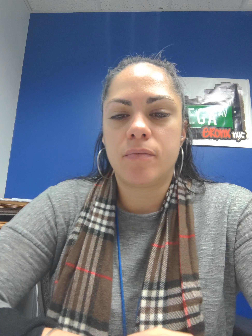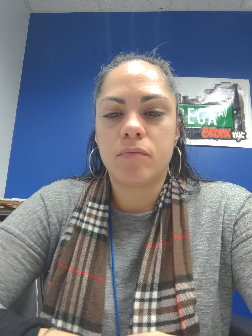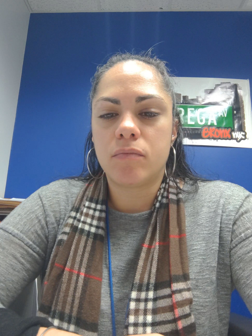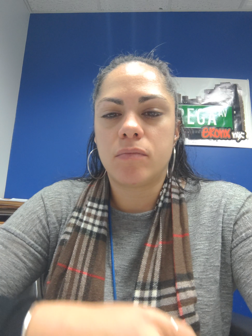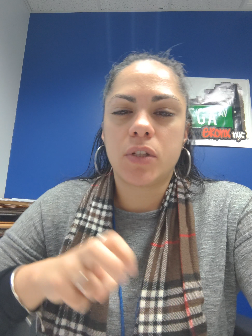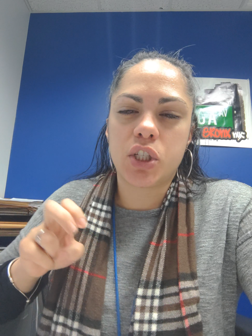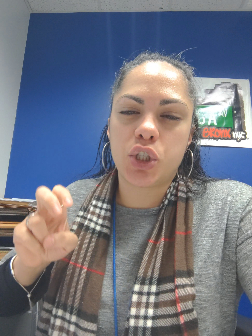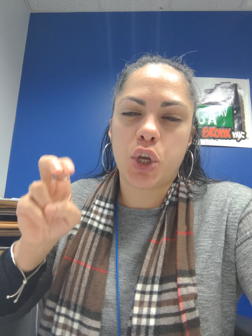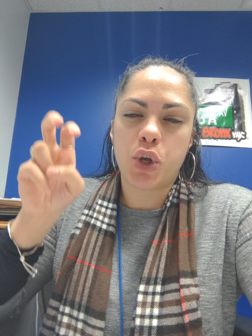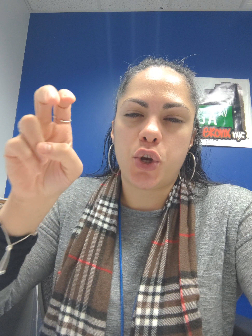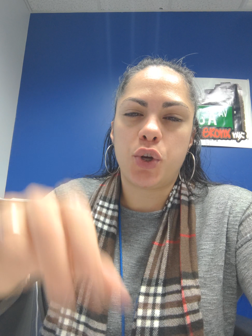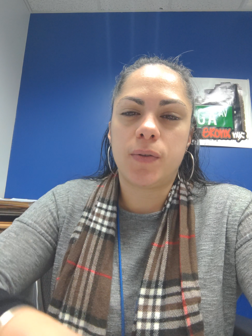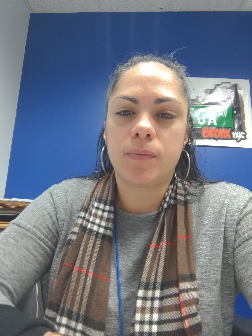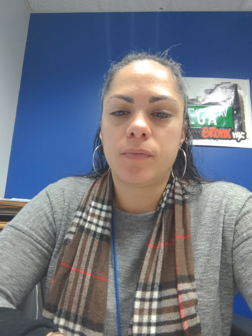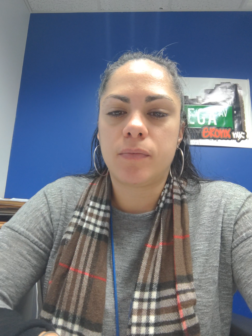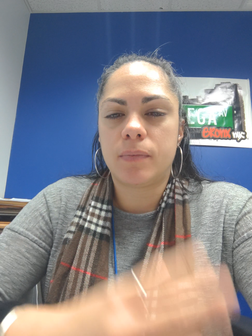stairs